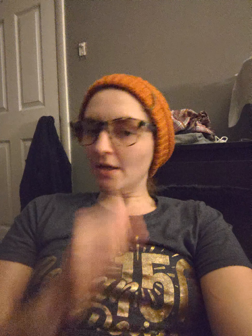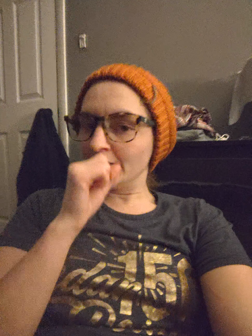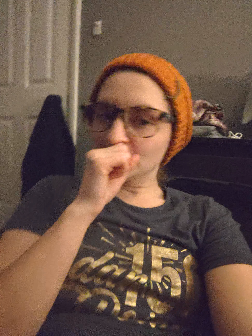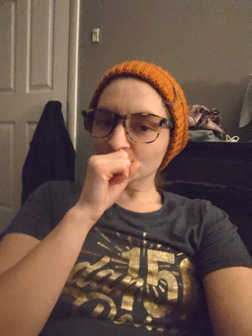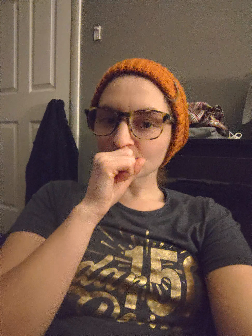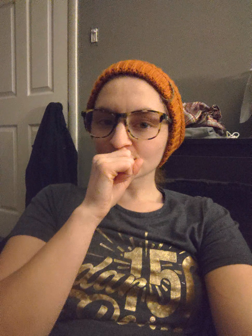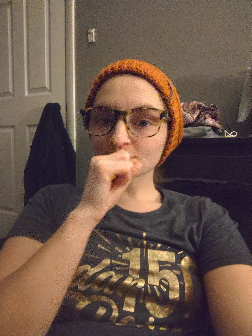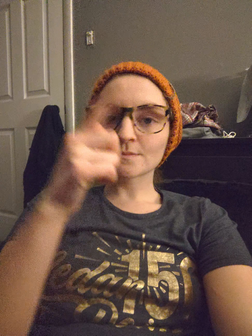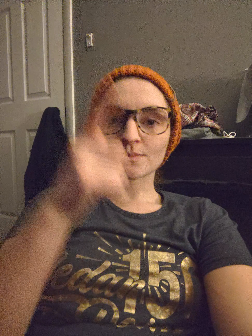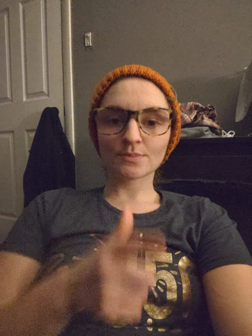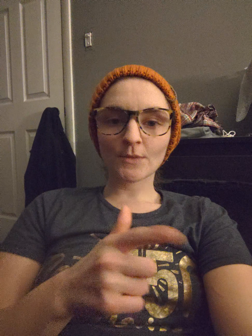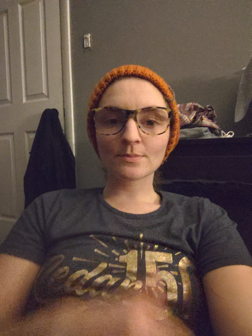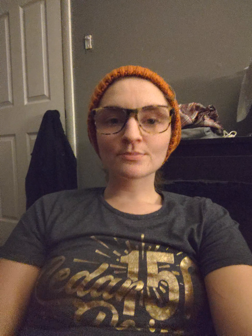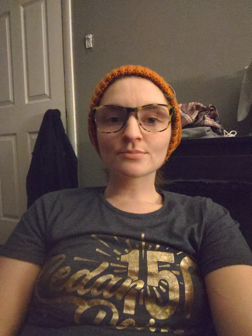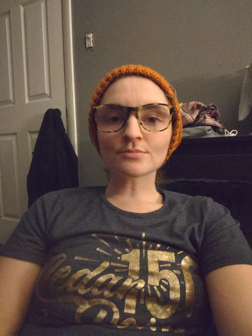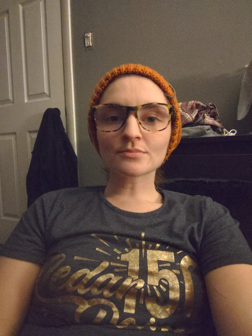brother